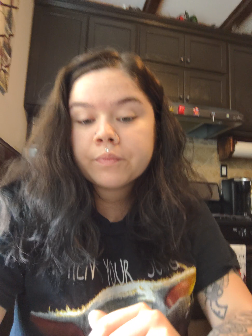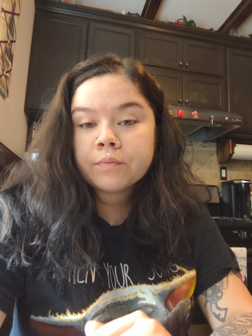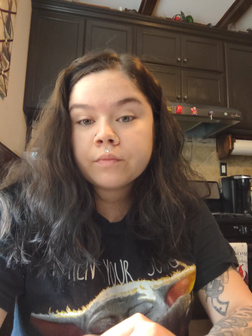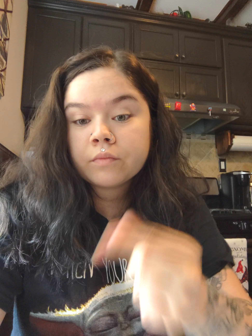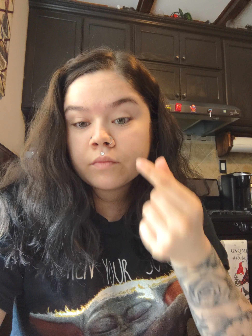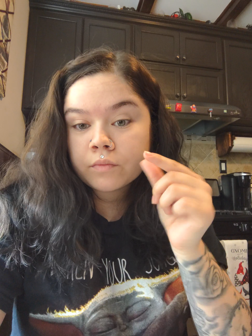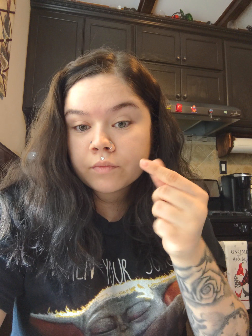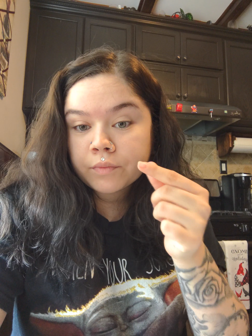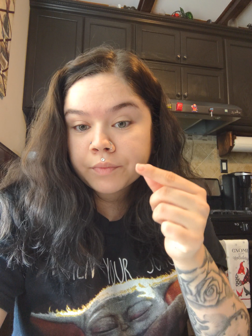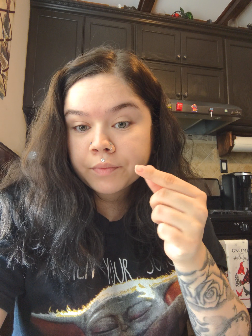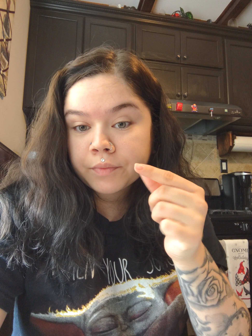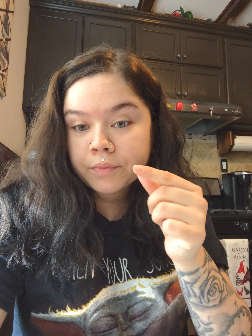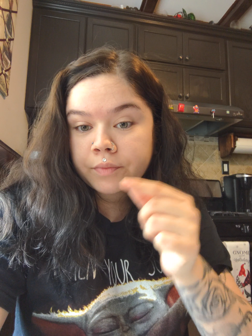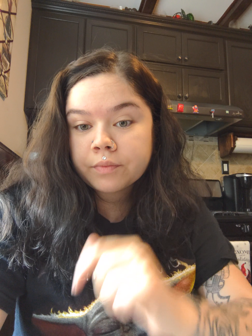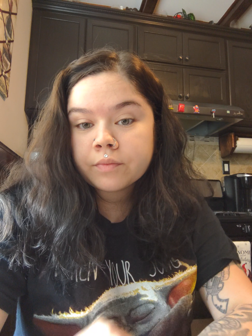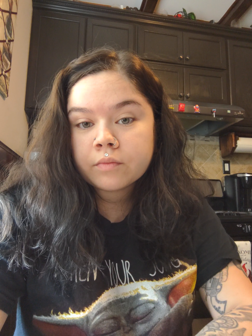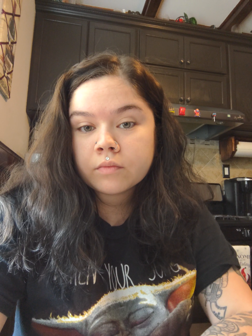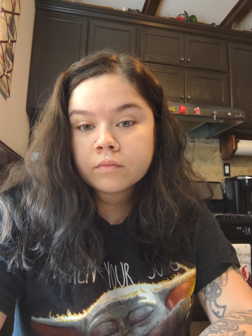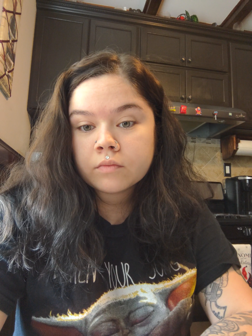green